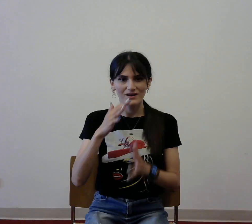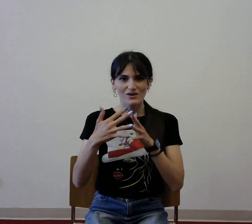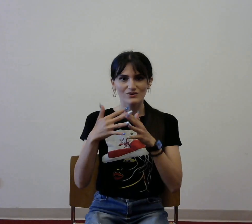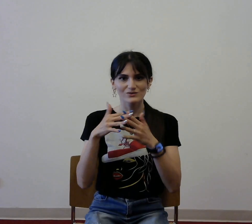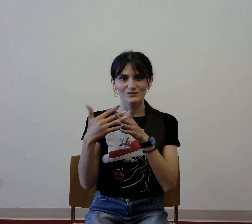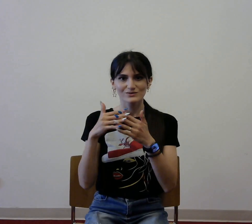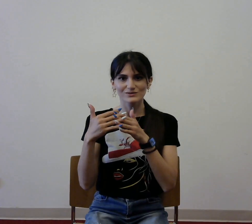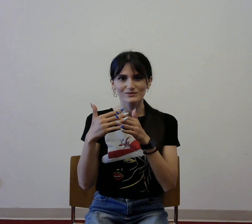kənd